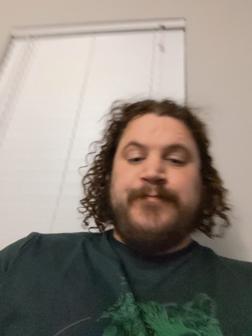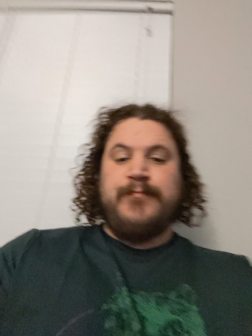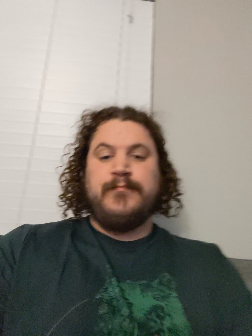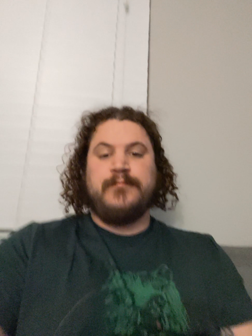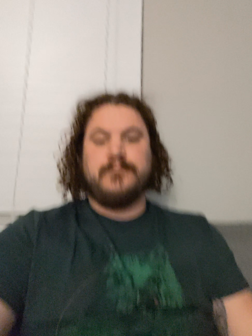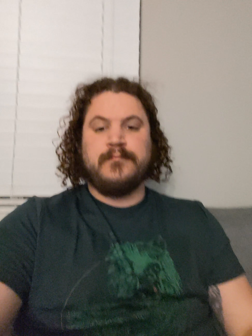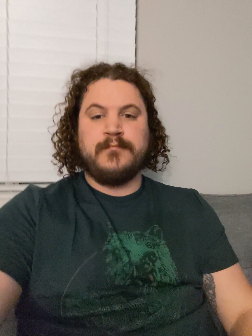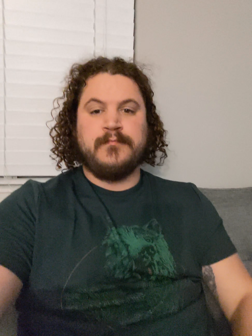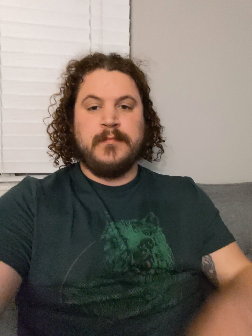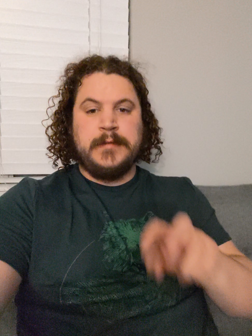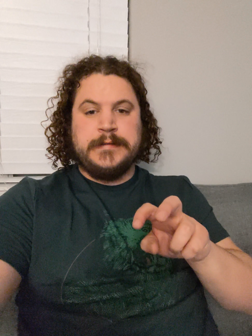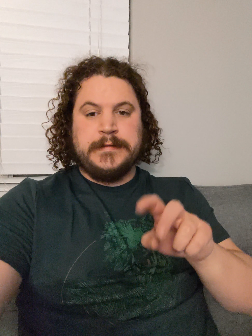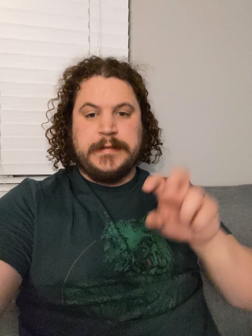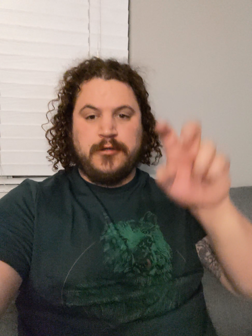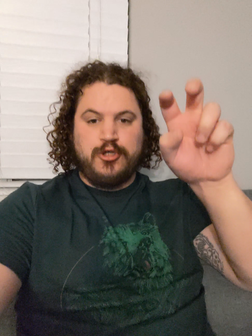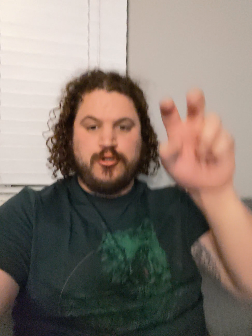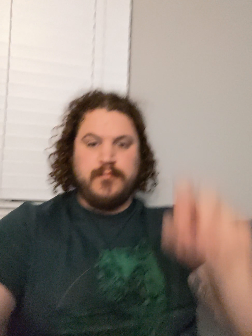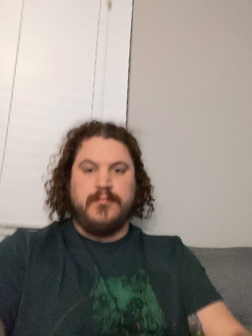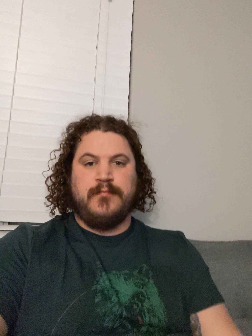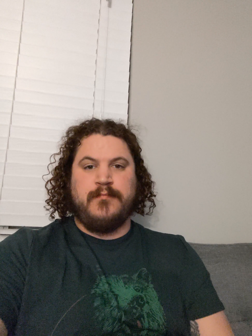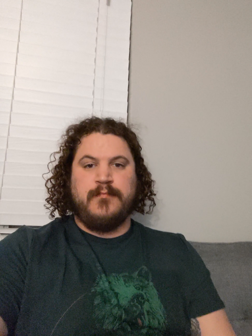stairs